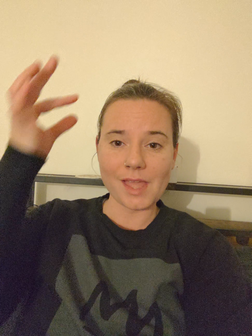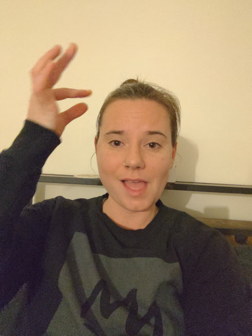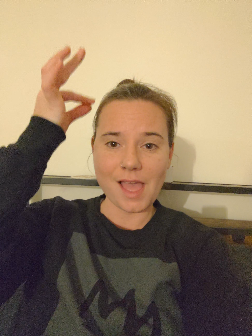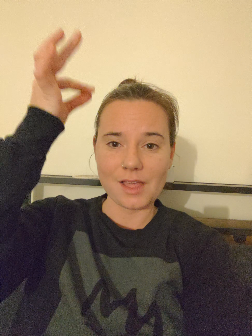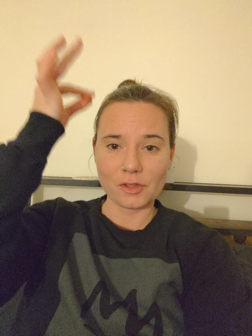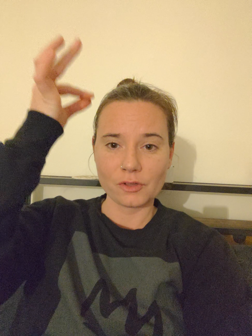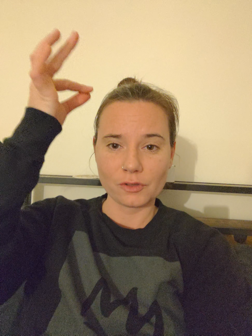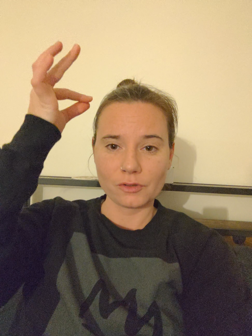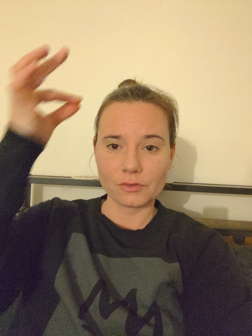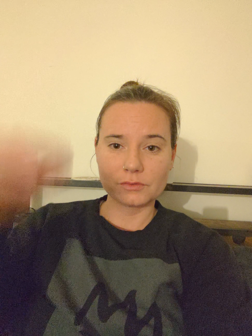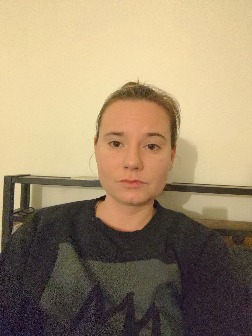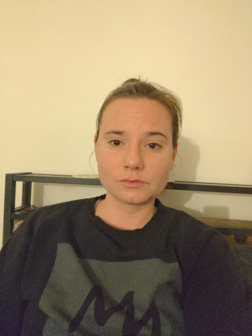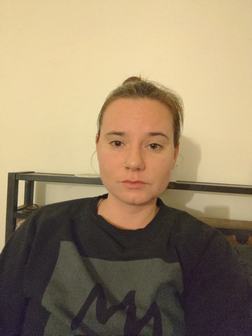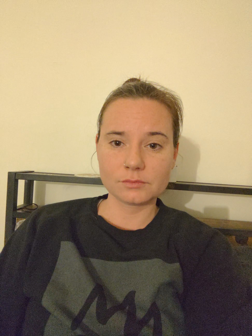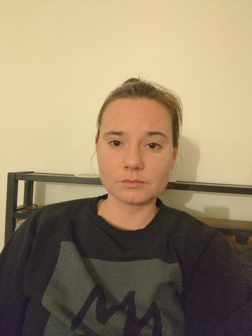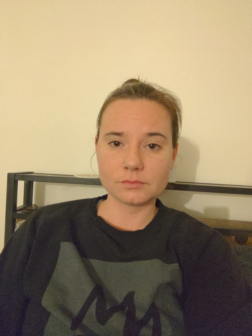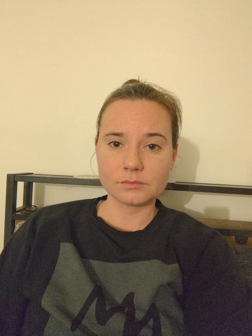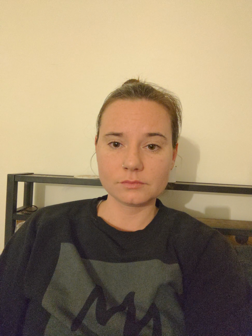hair